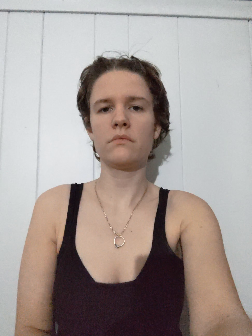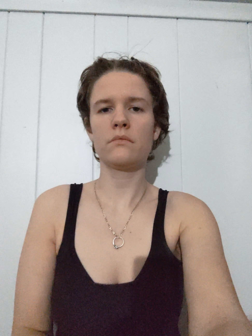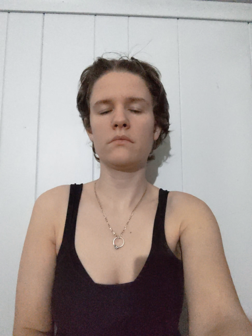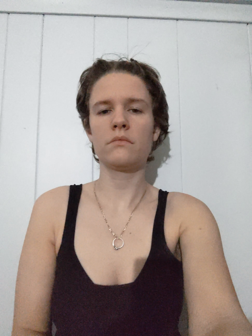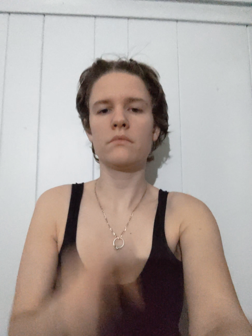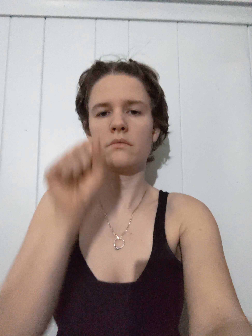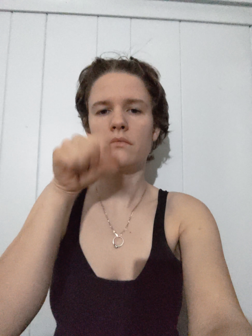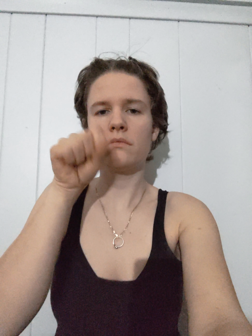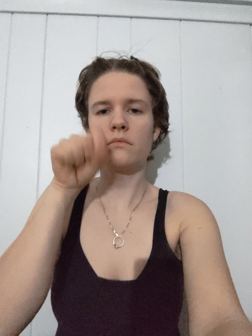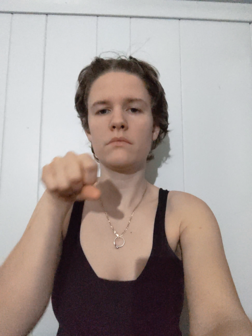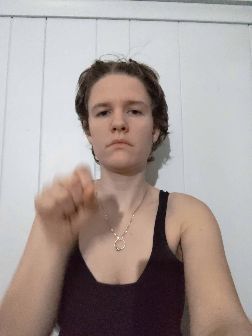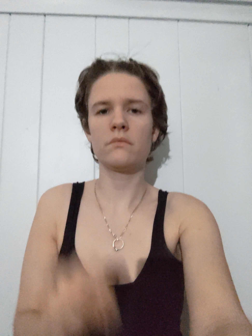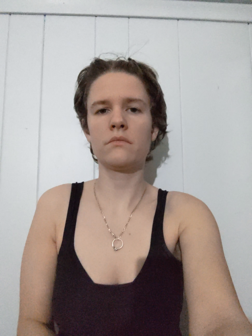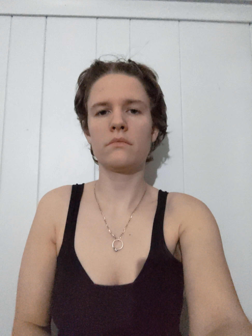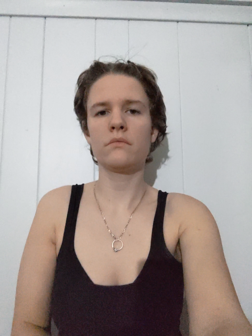carrot